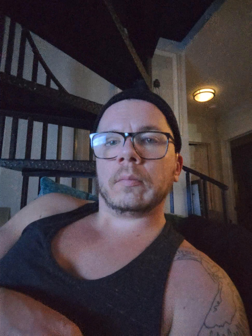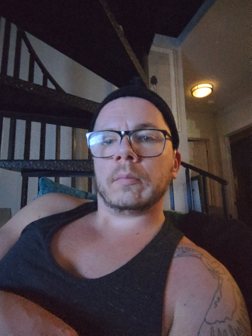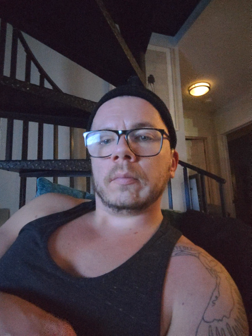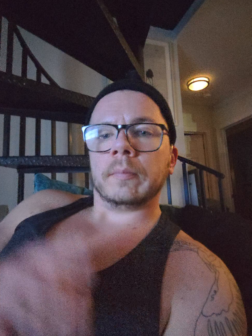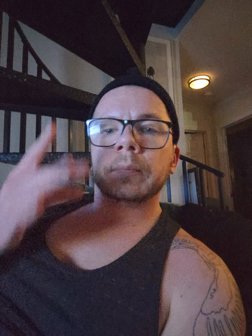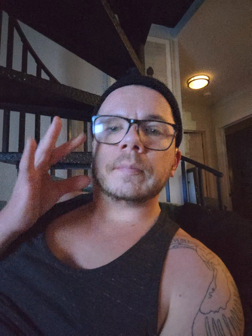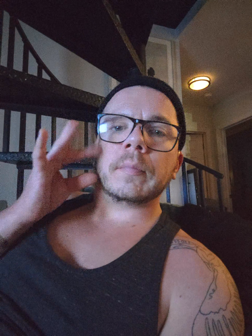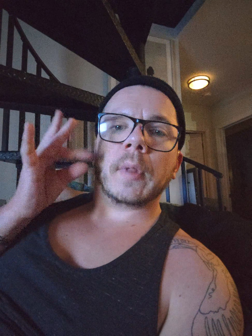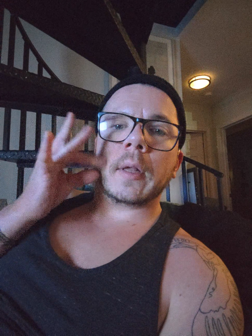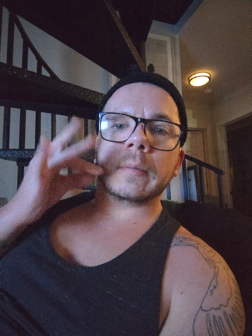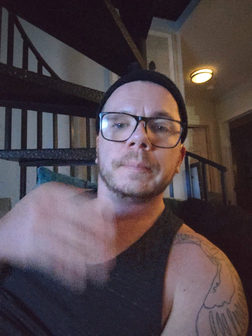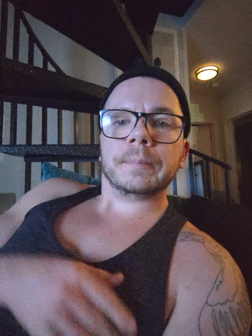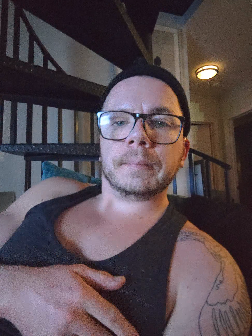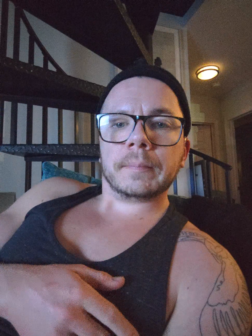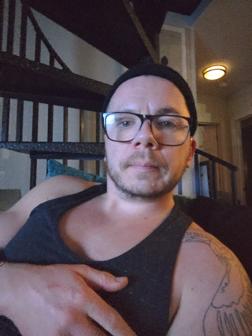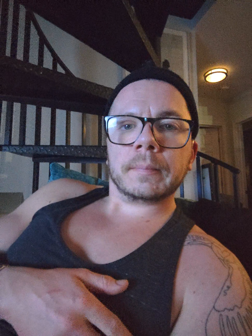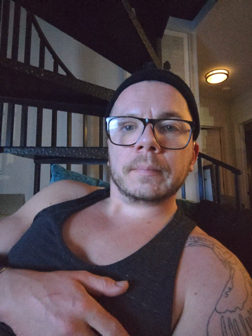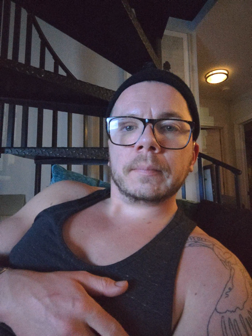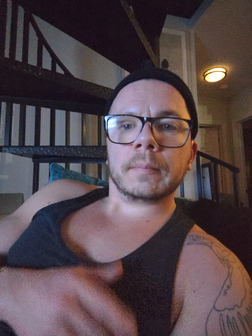cat